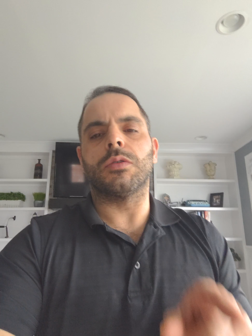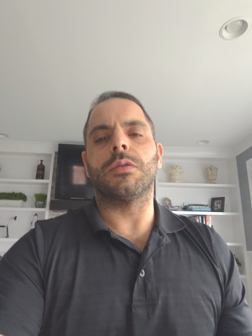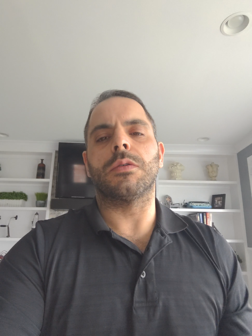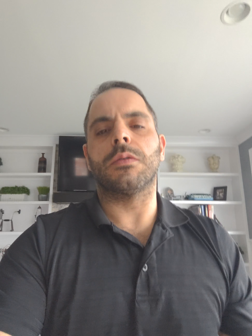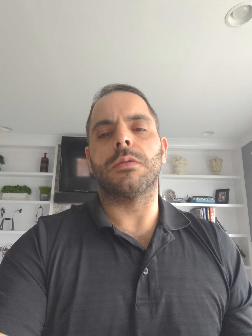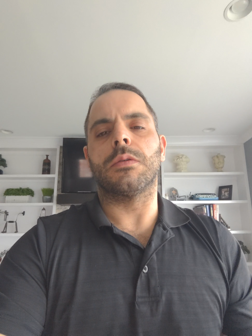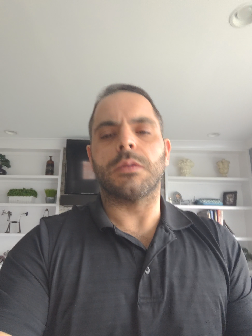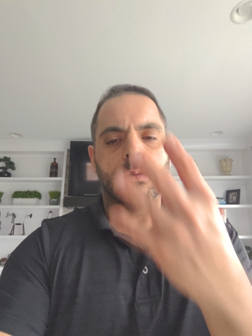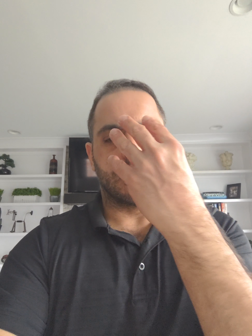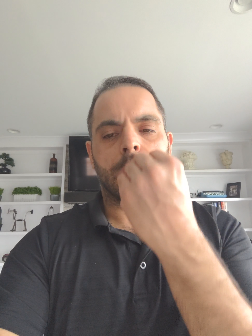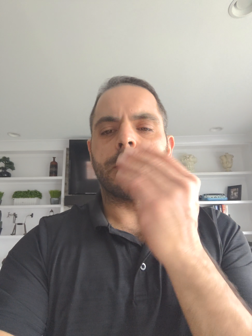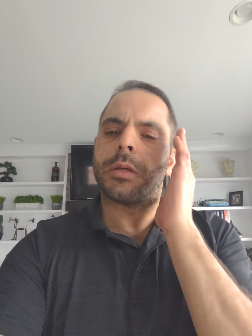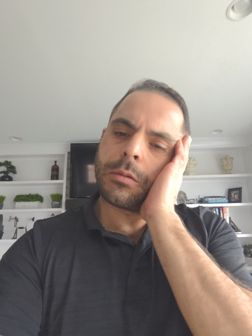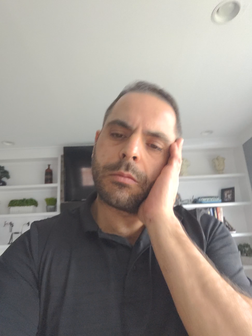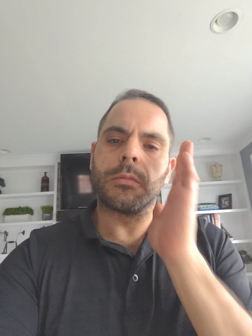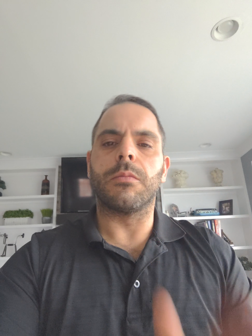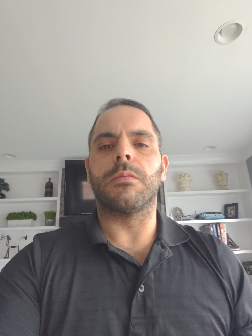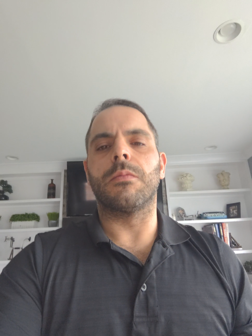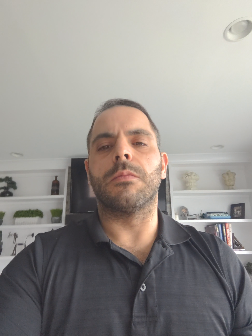nap